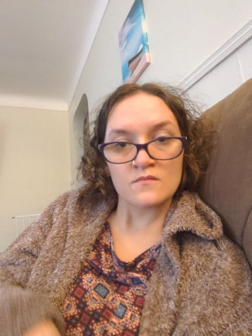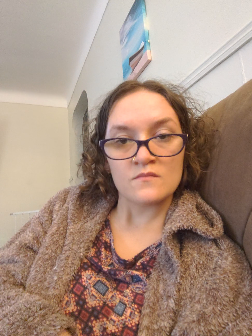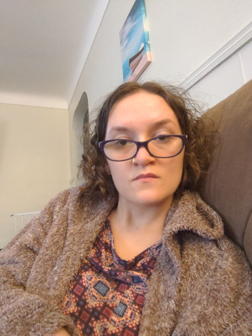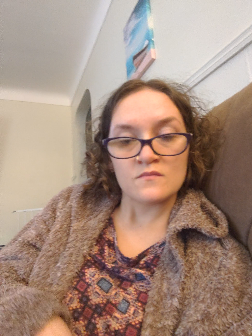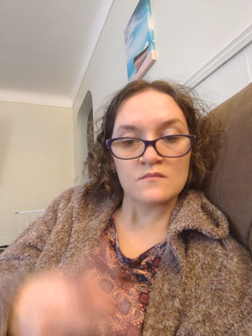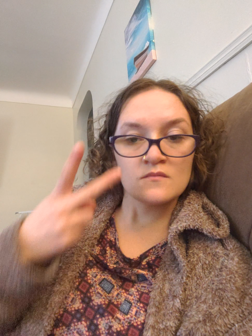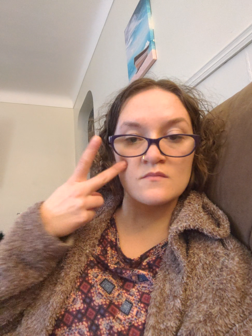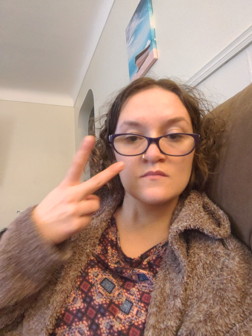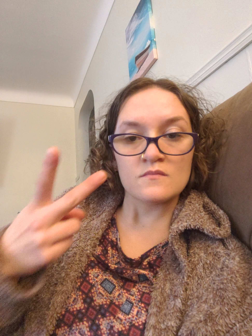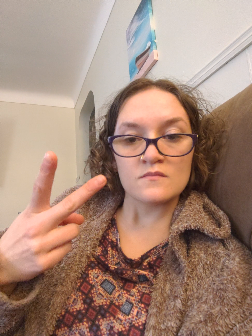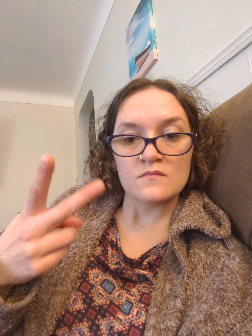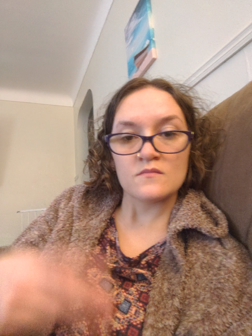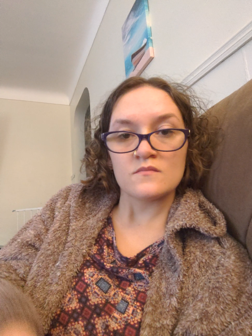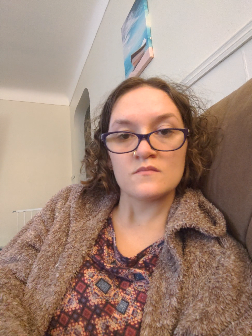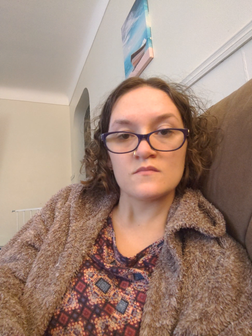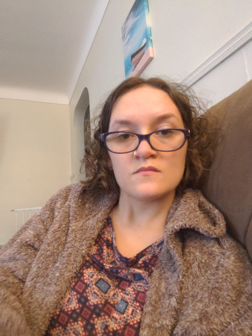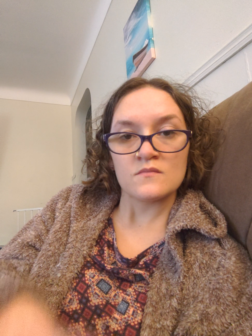see